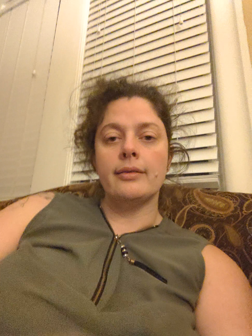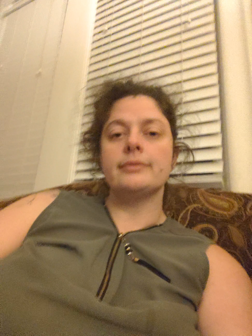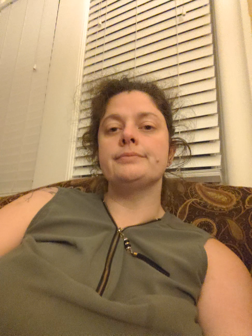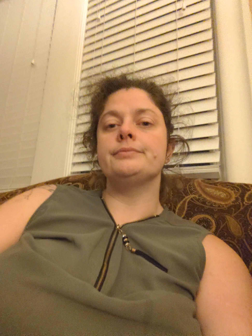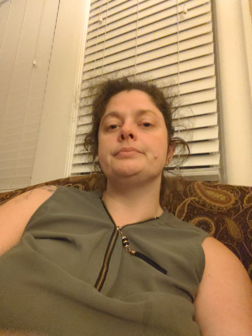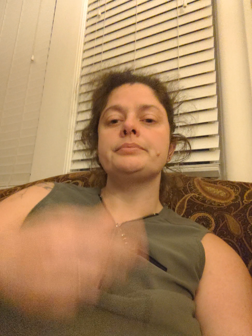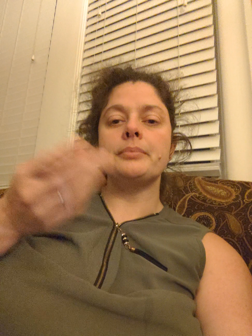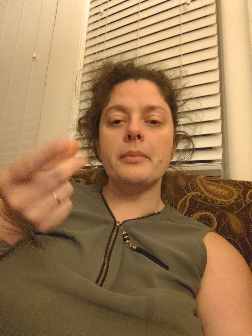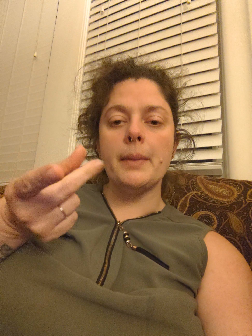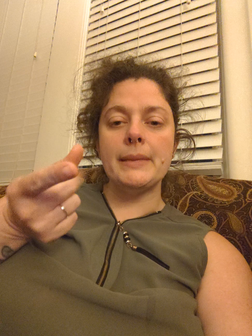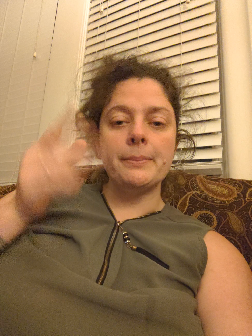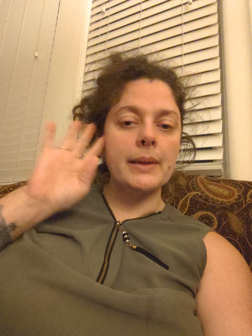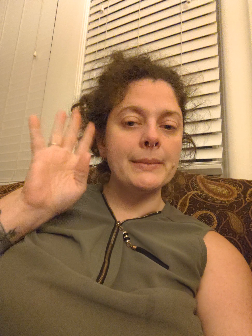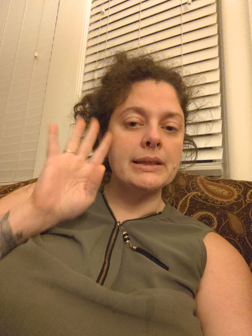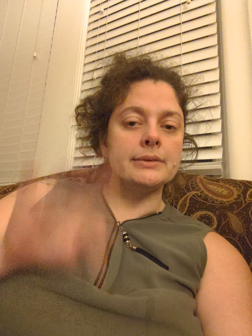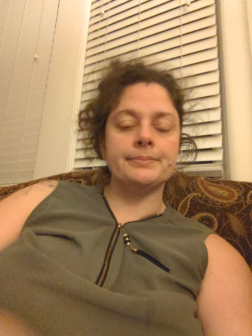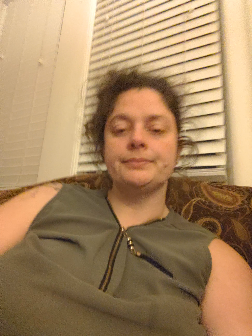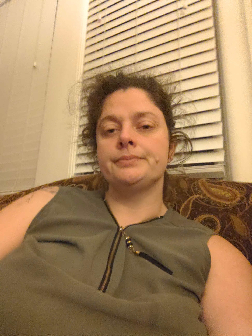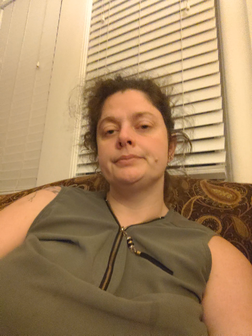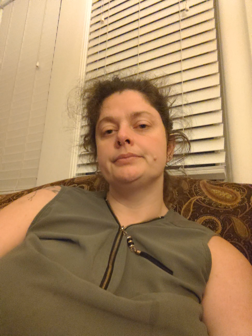puppy